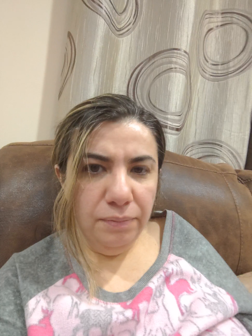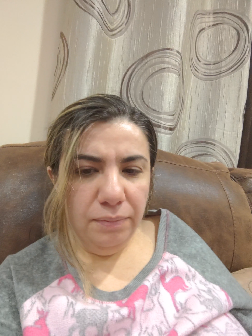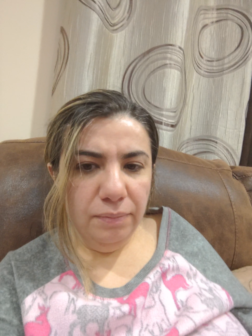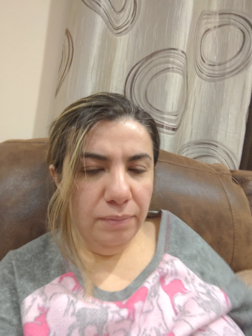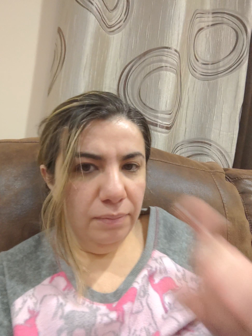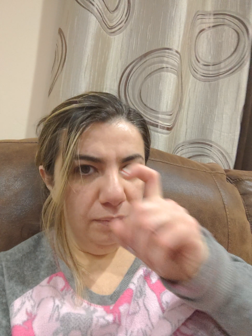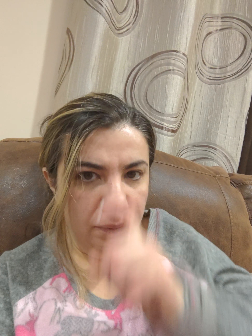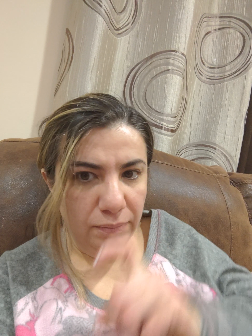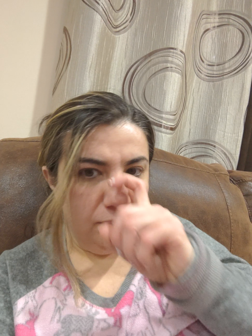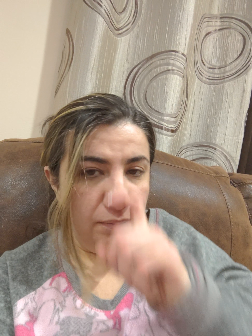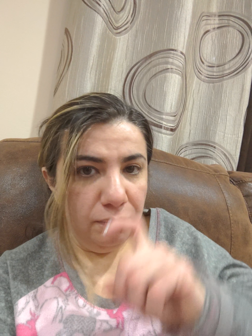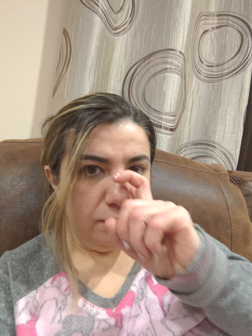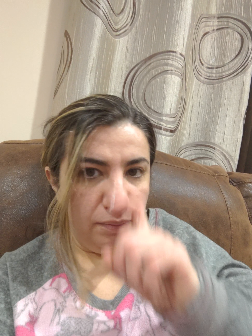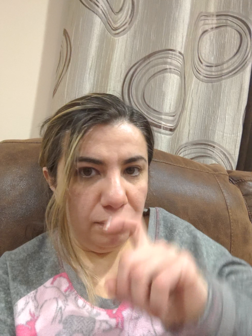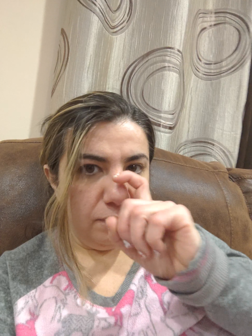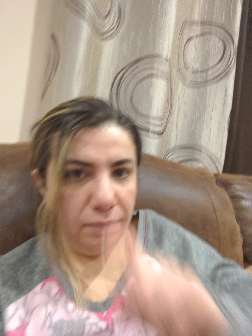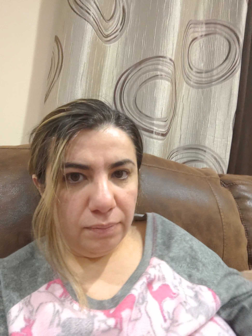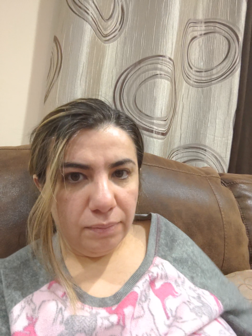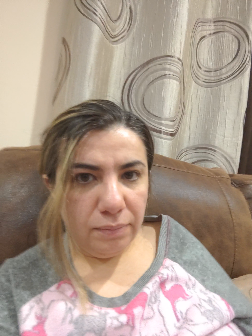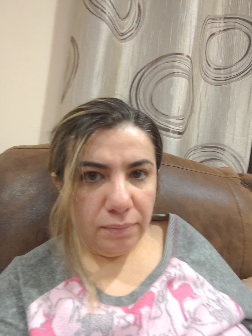doll